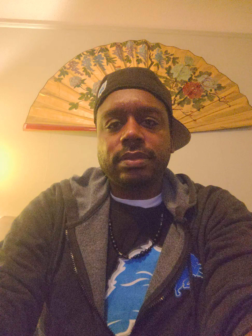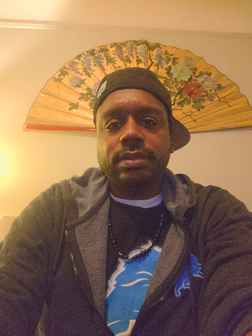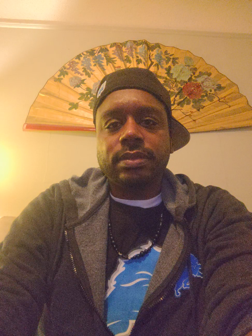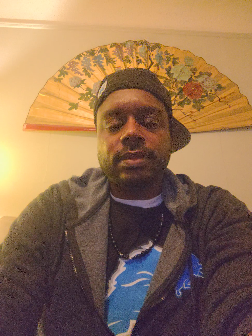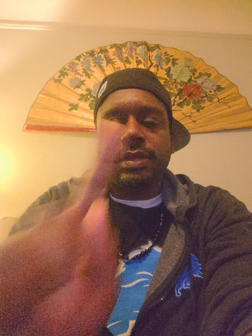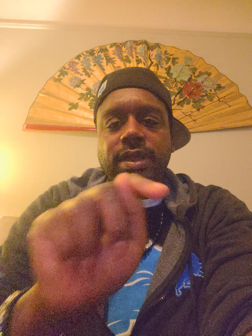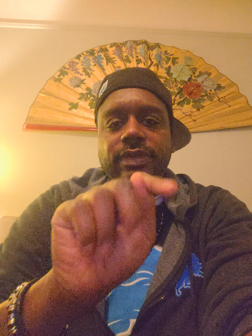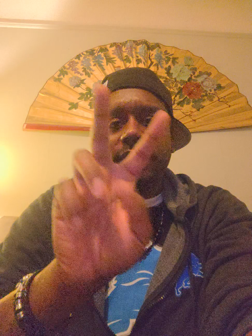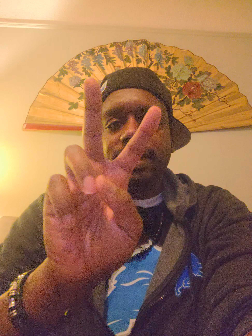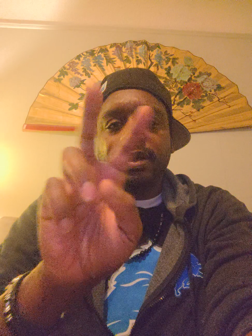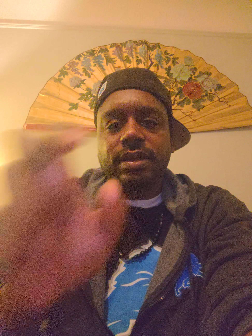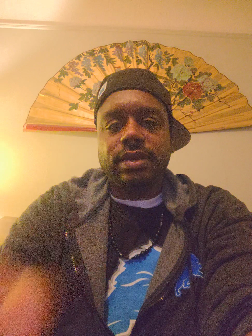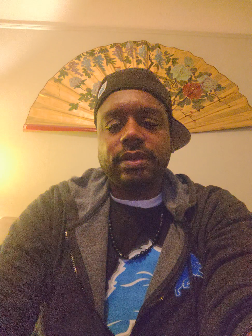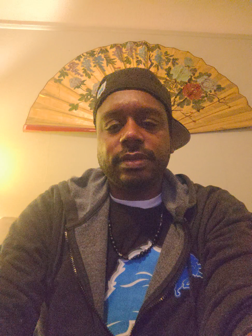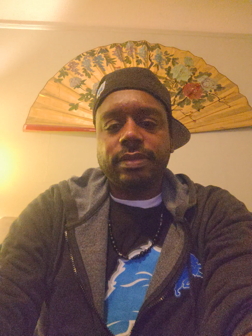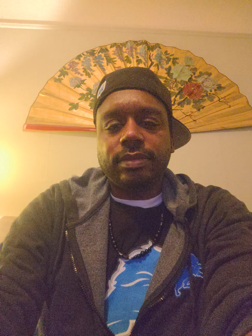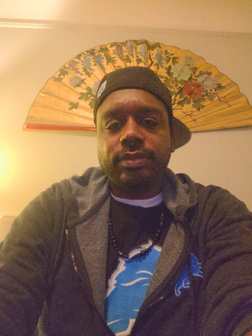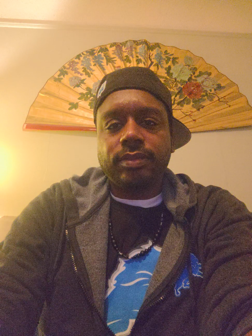TV